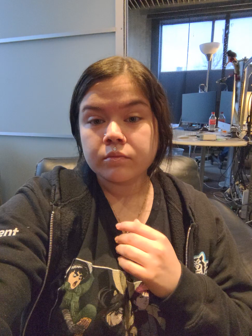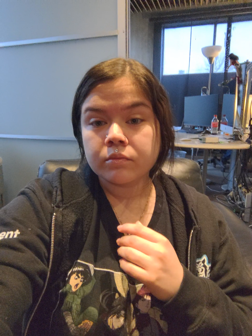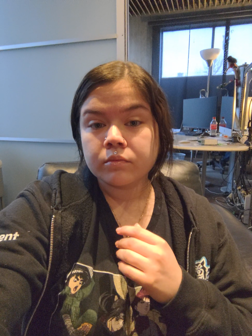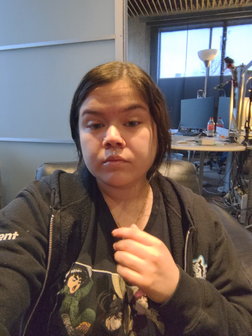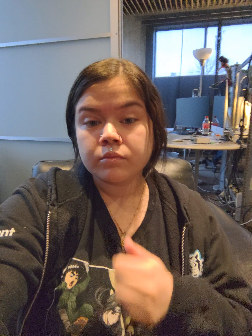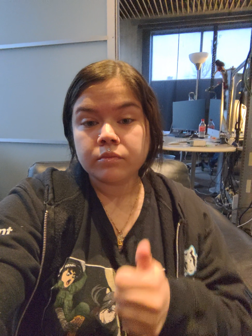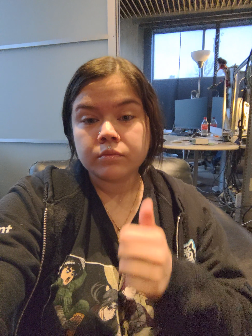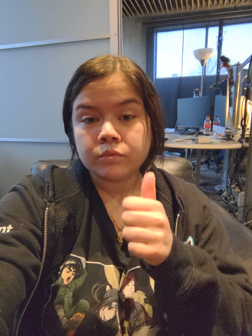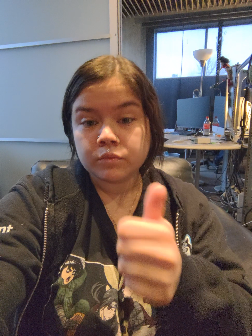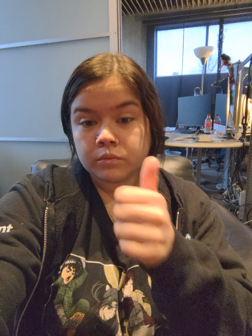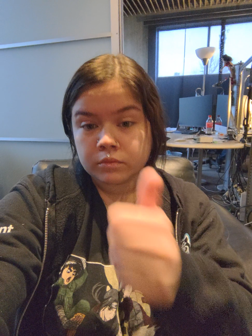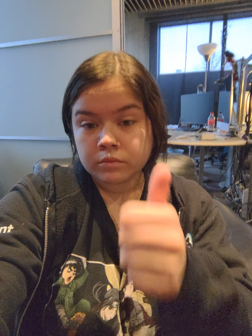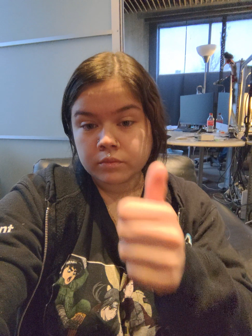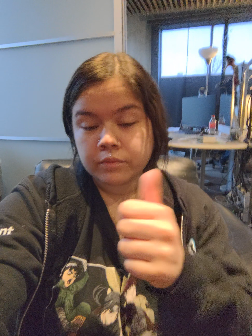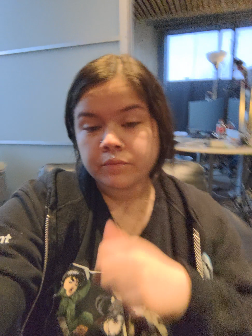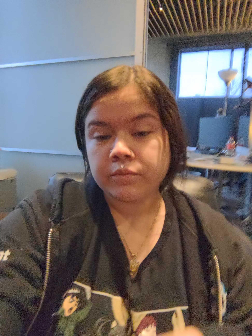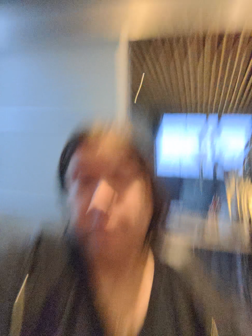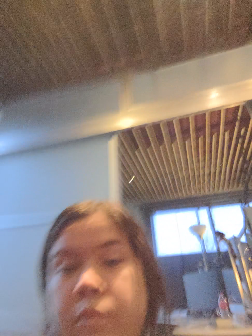yourself